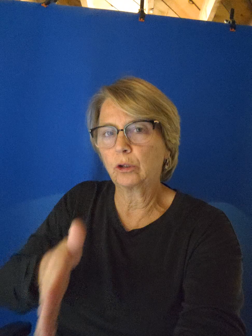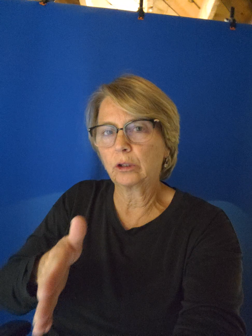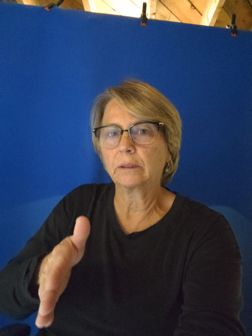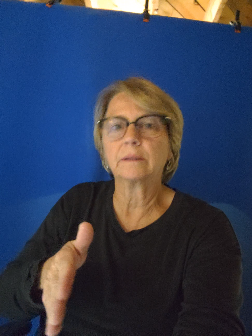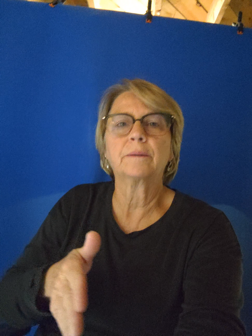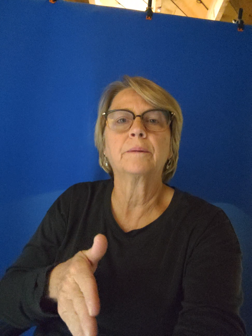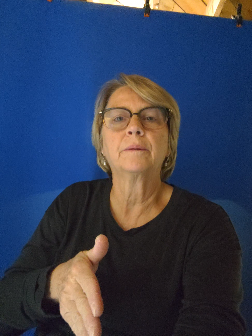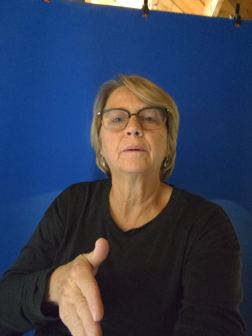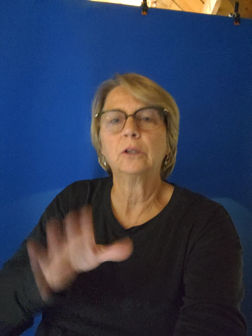person